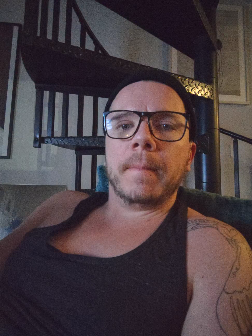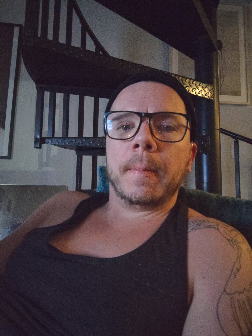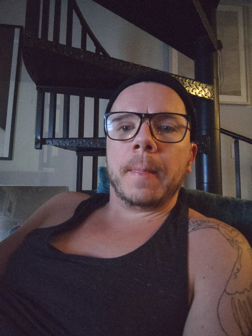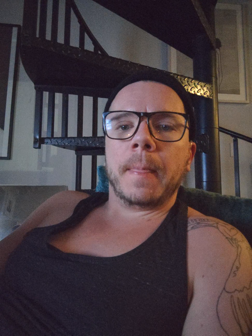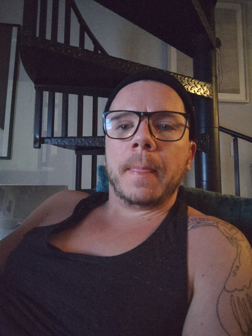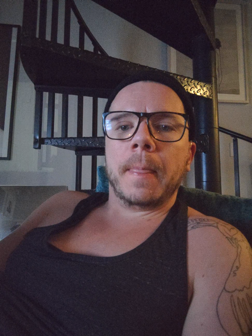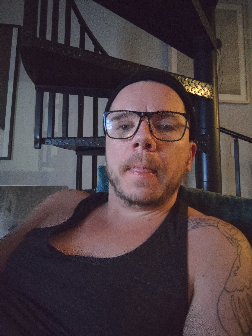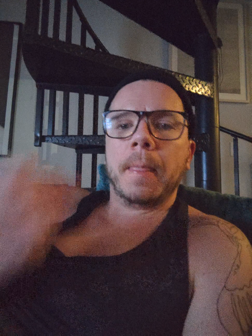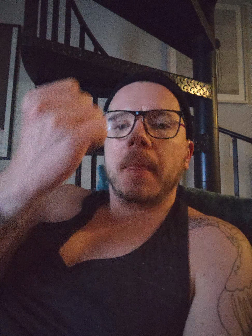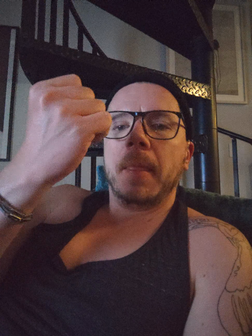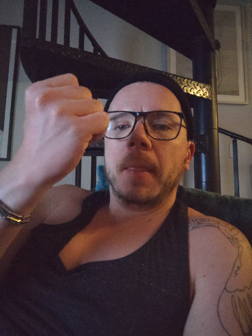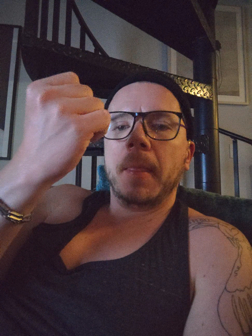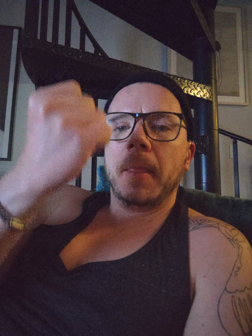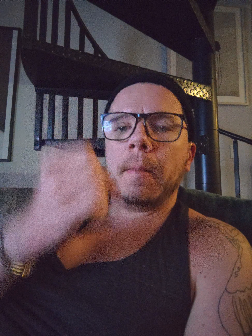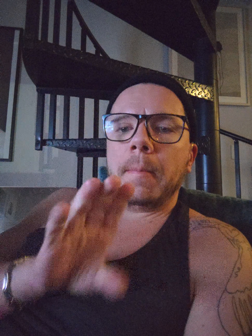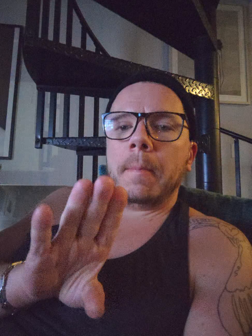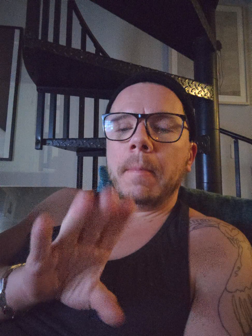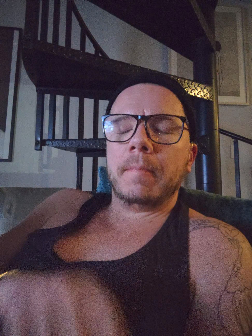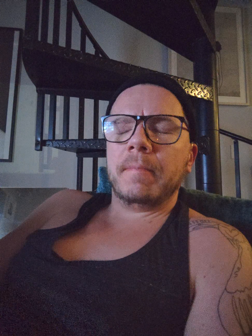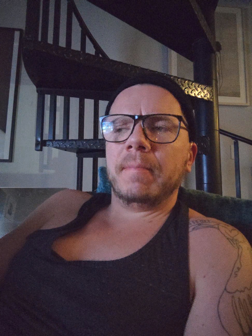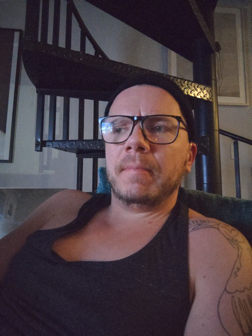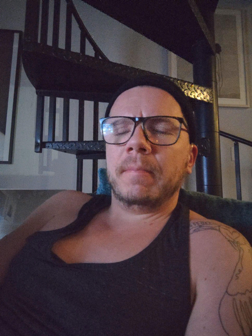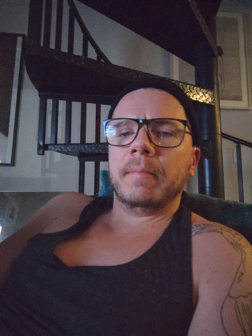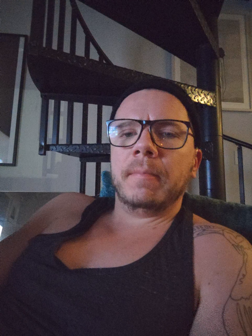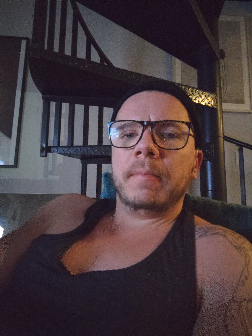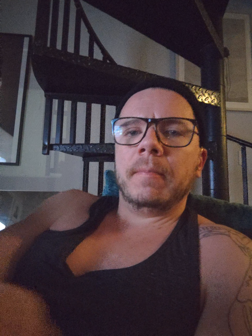mitten